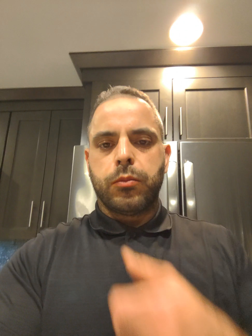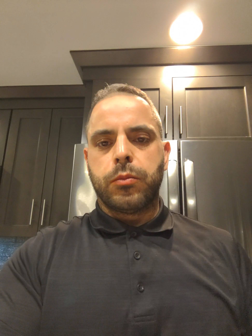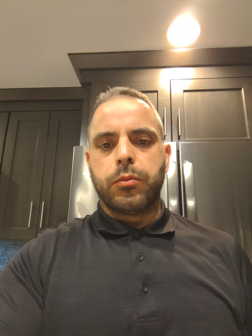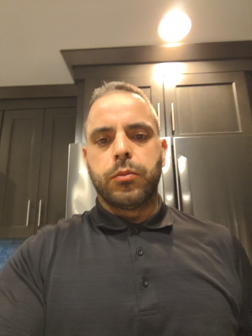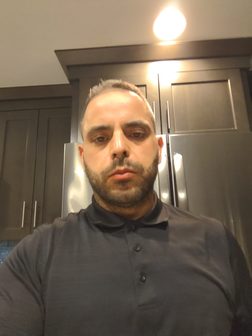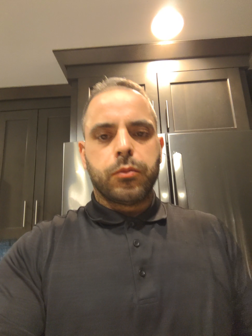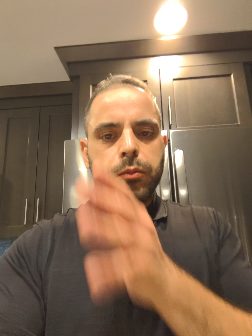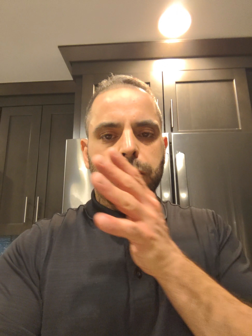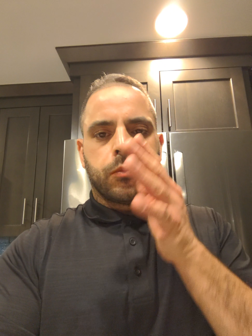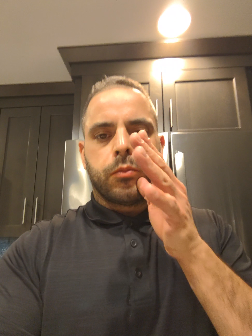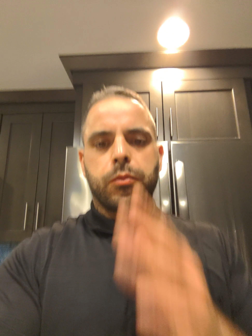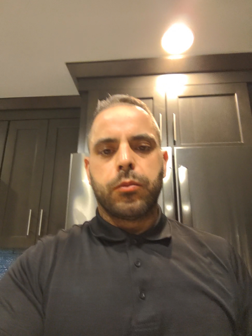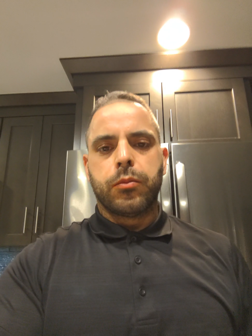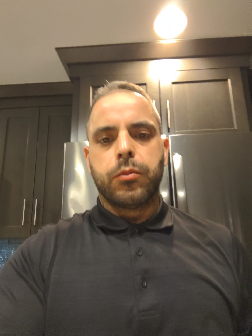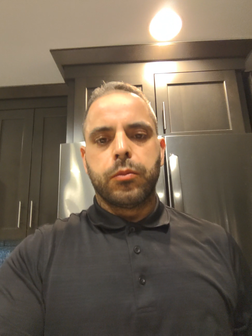farm